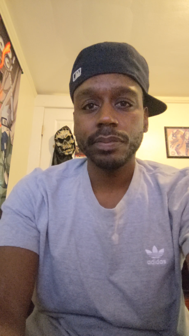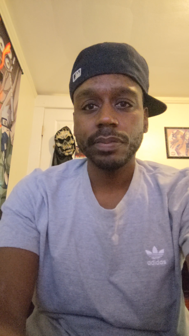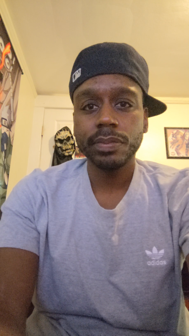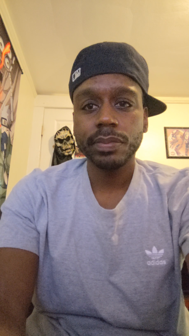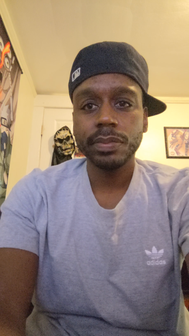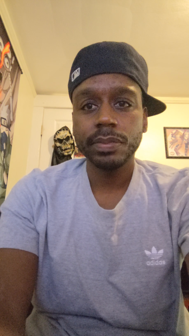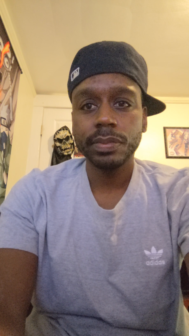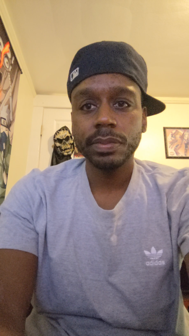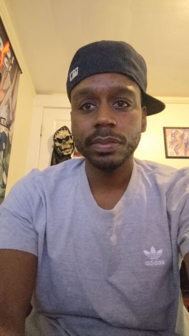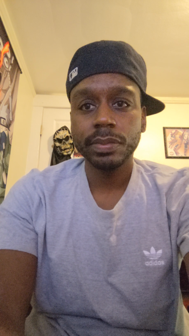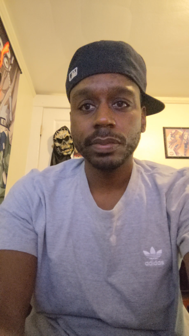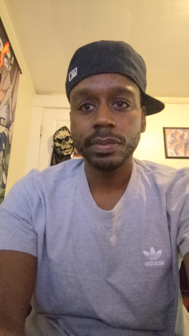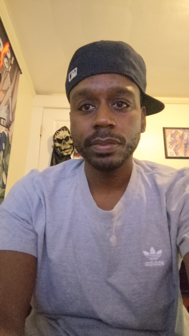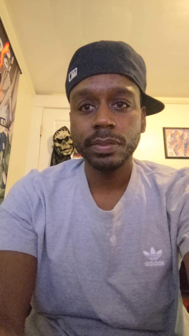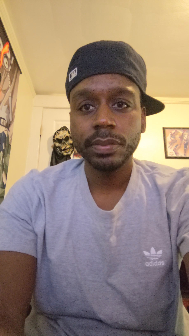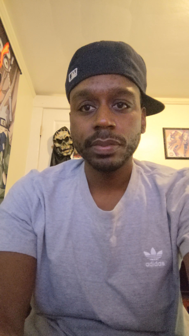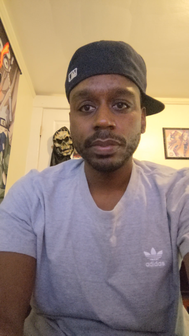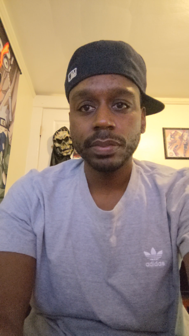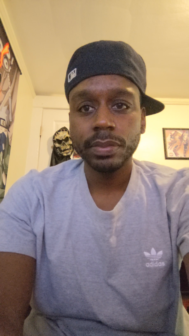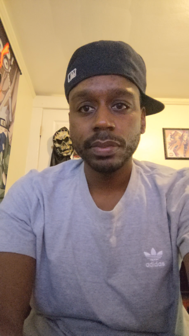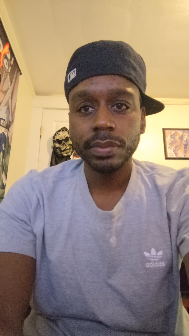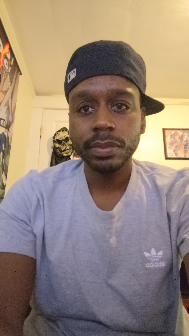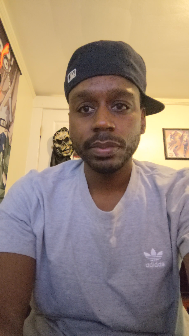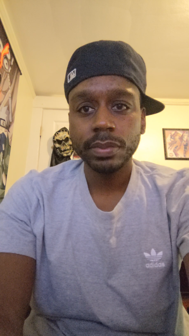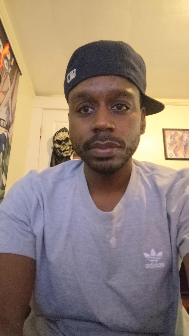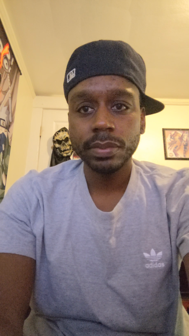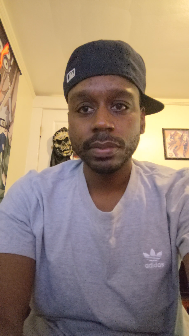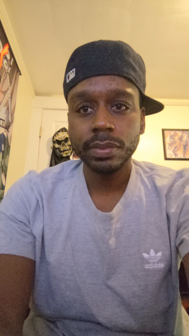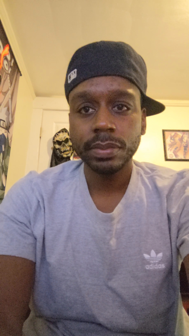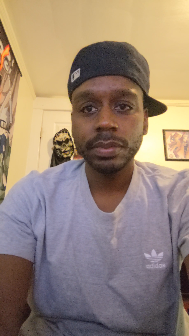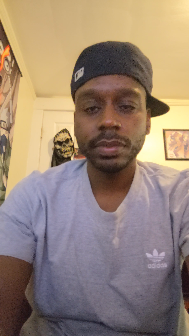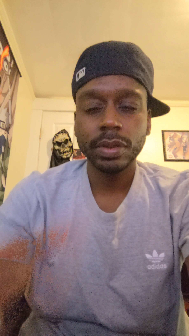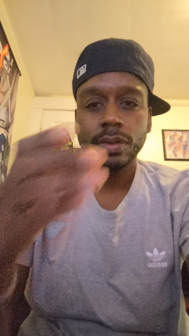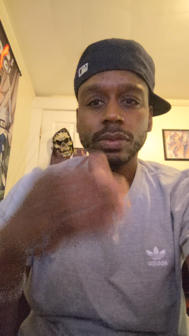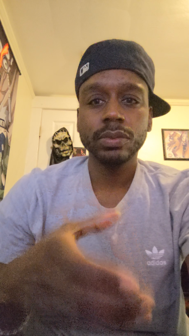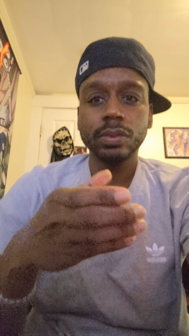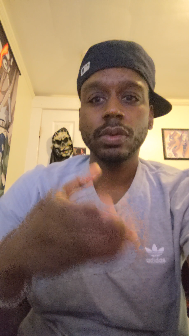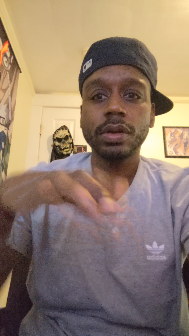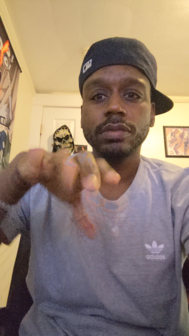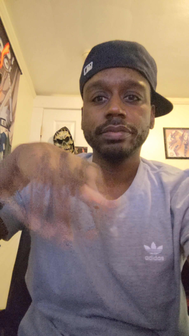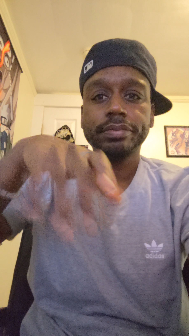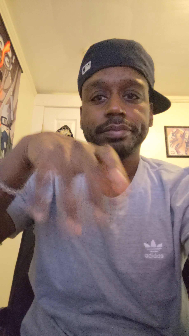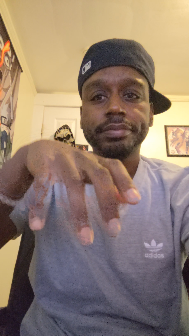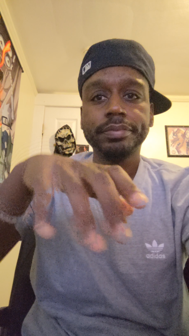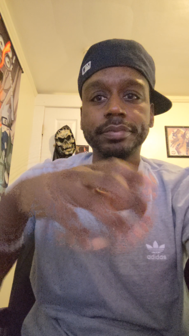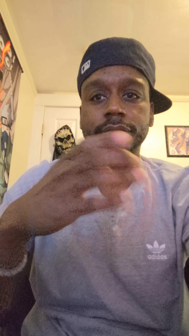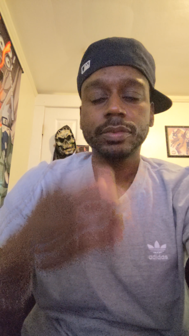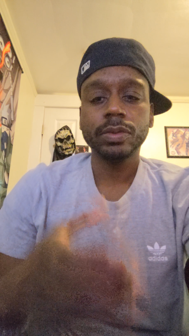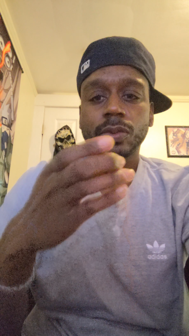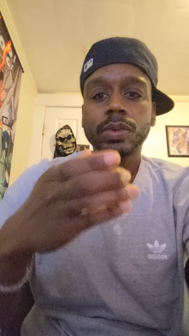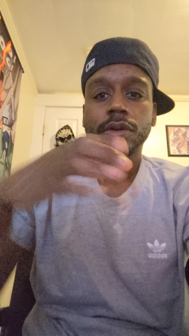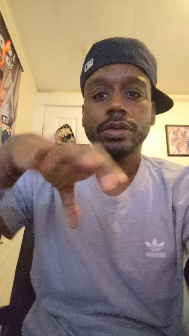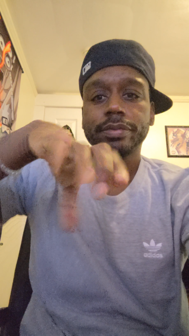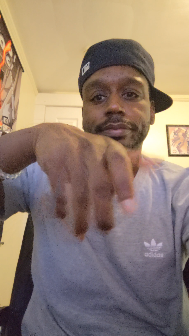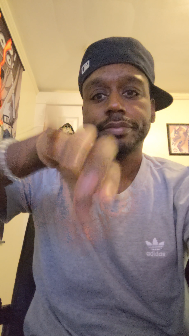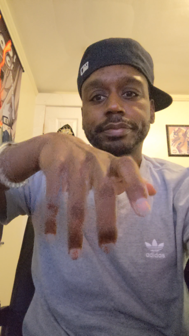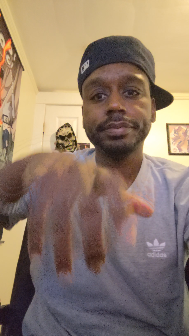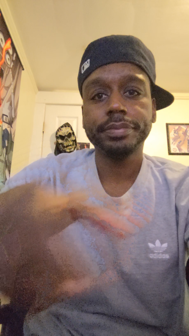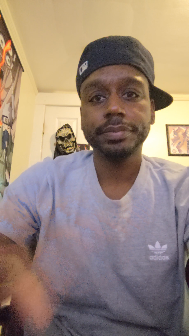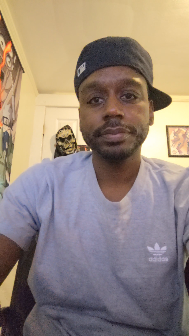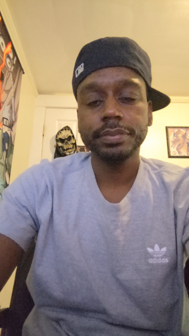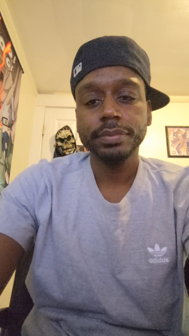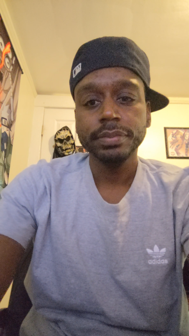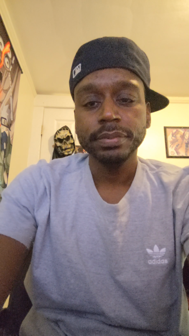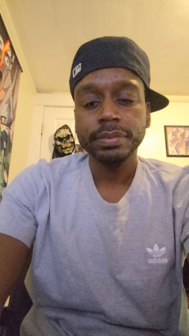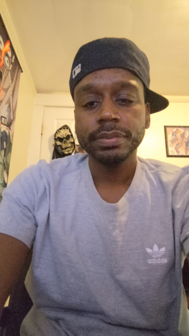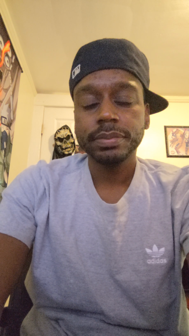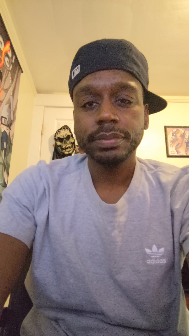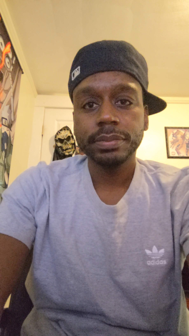jar